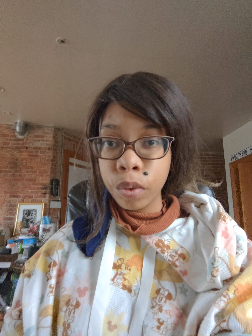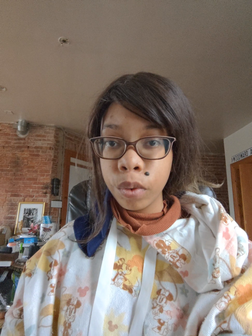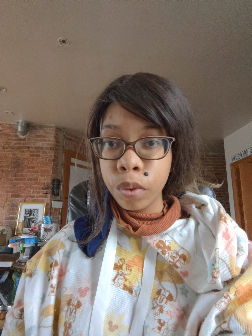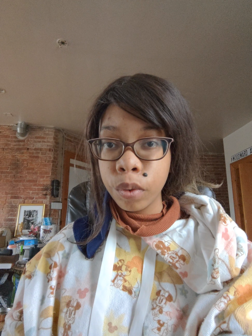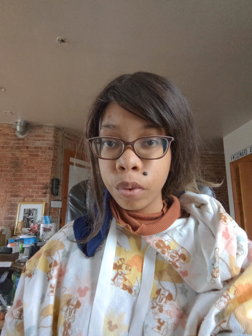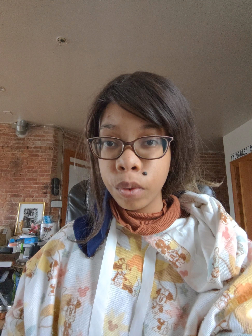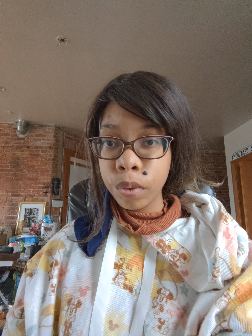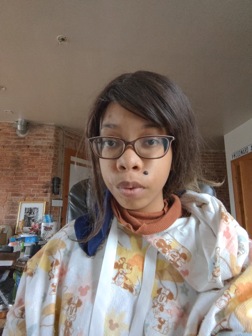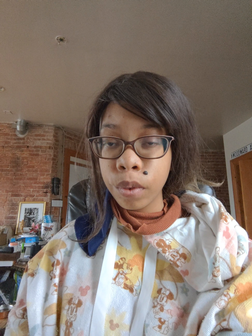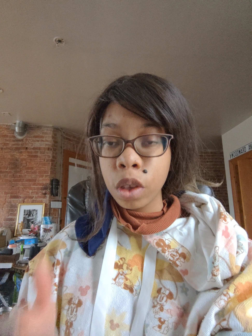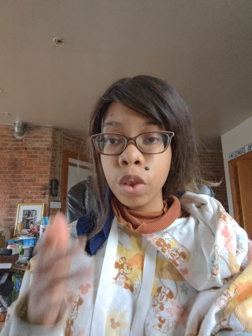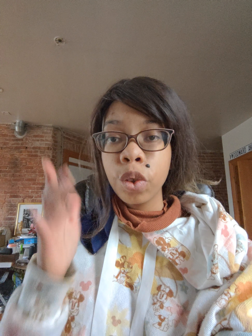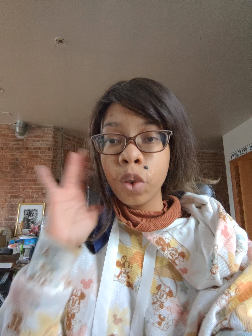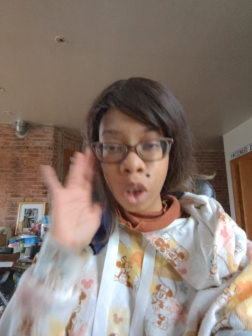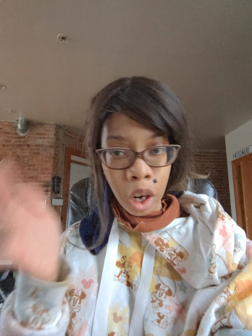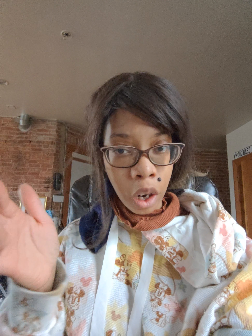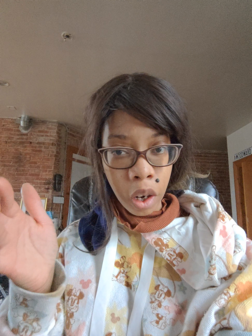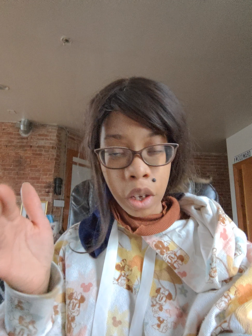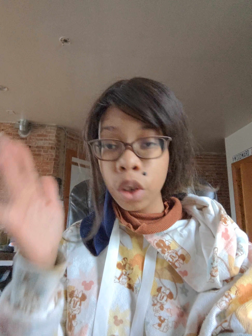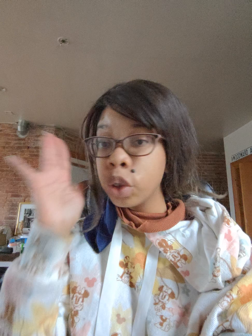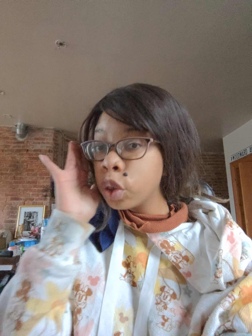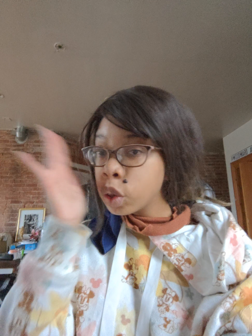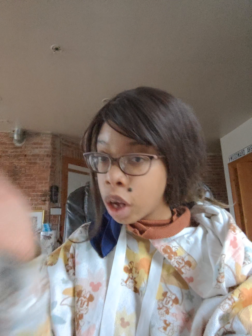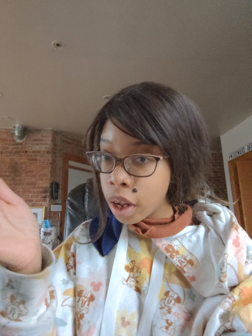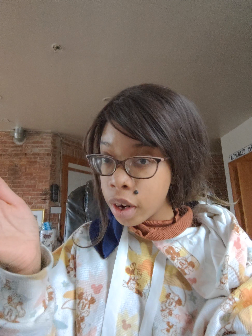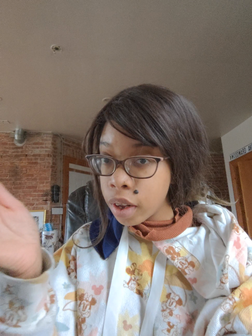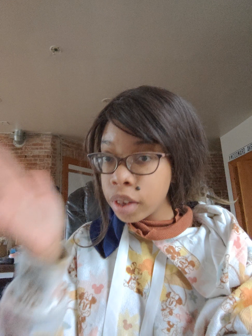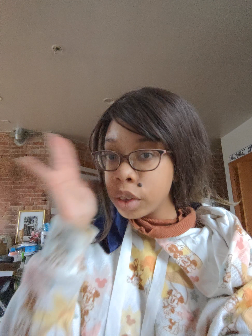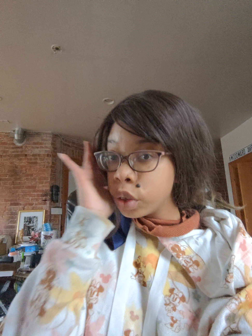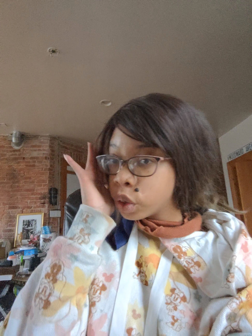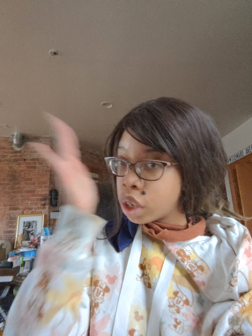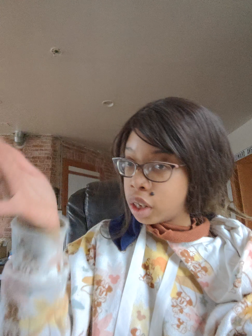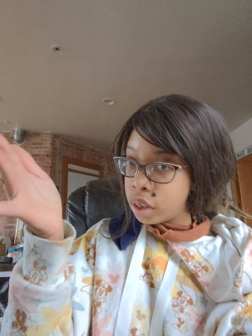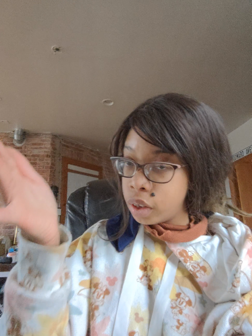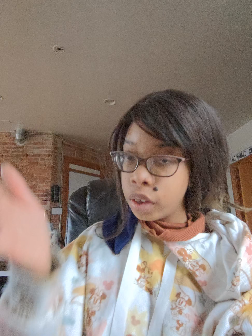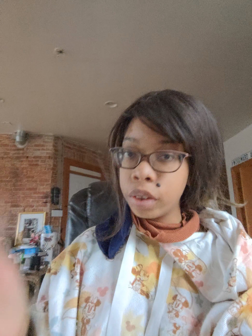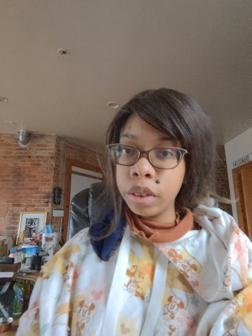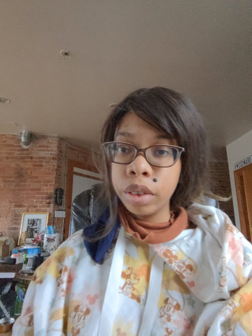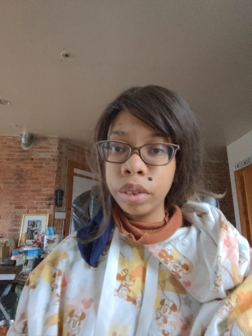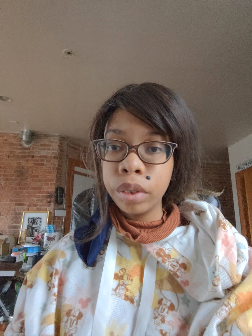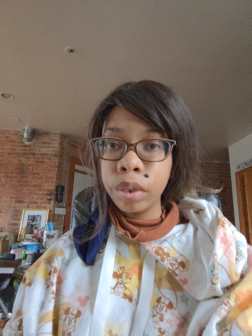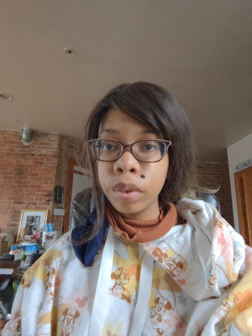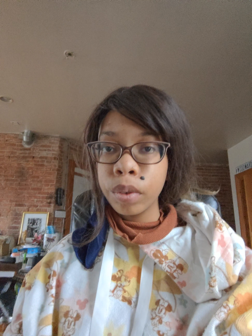will